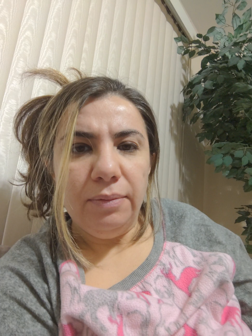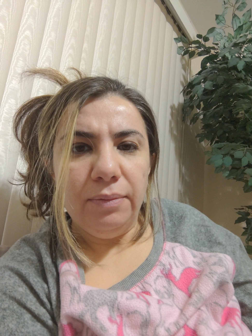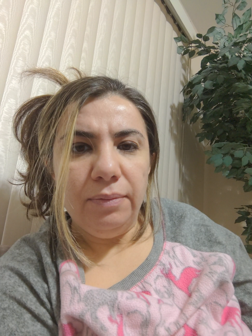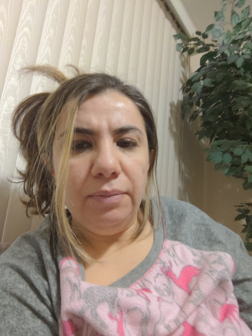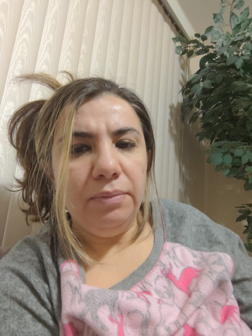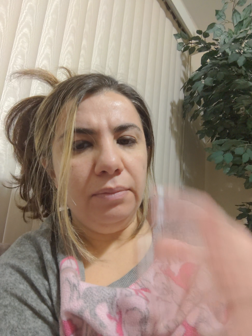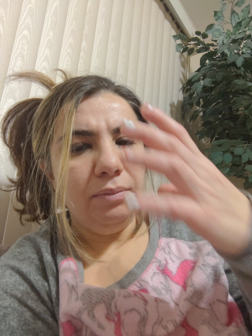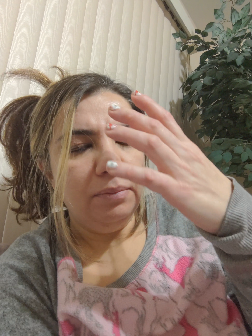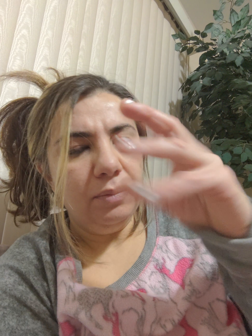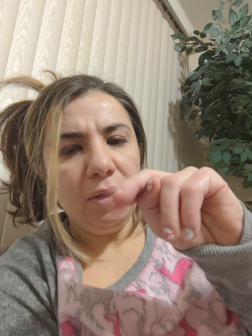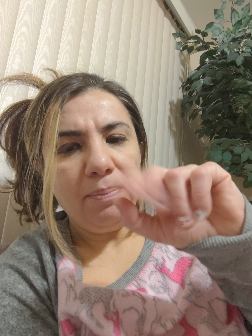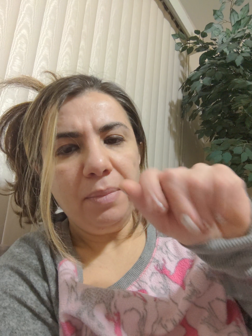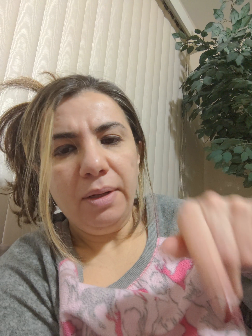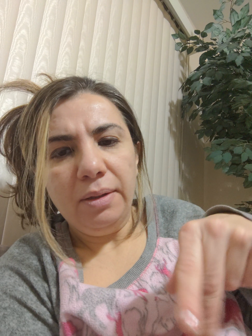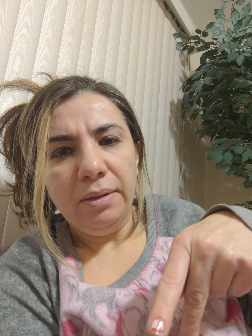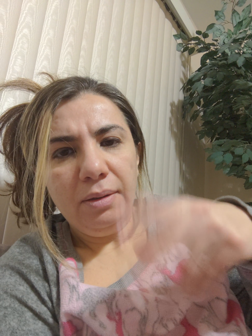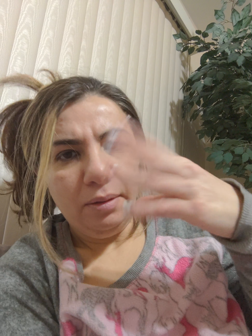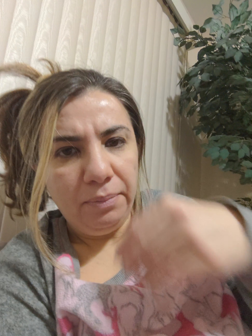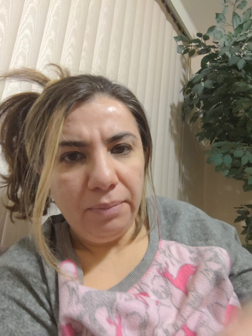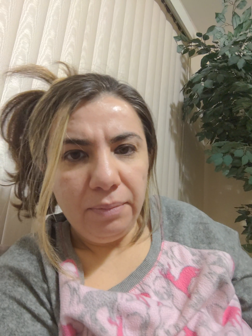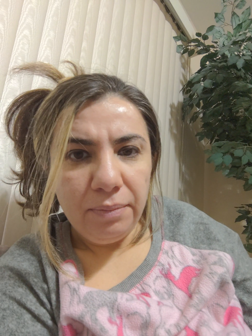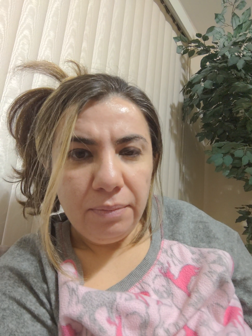nap